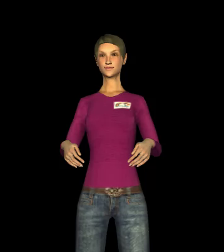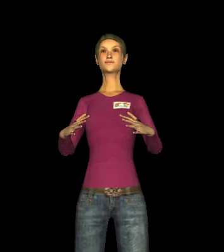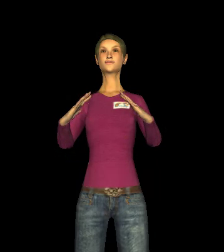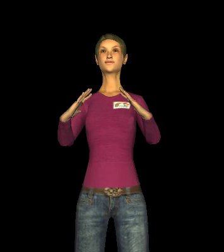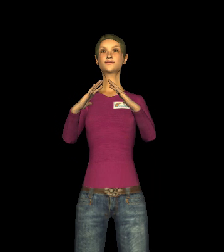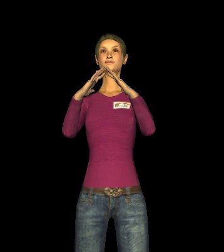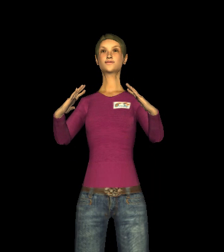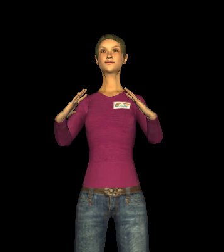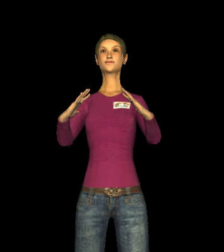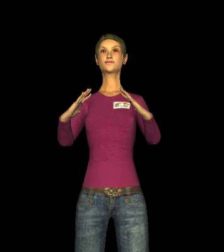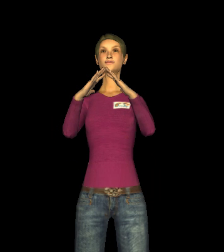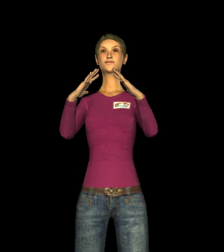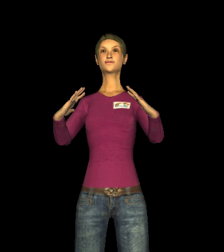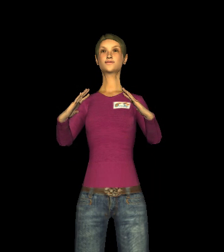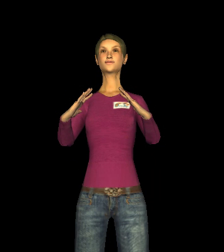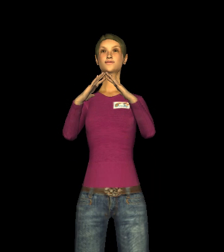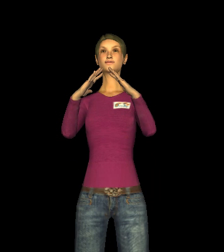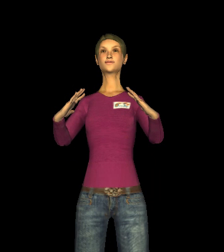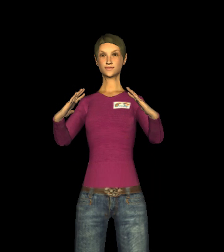معركة